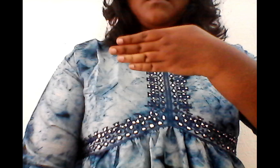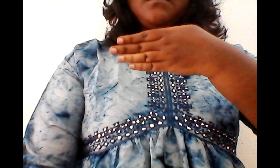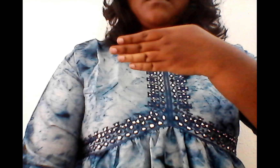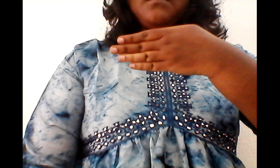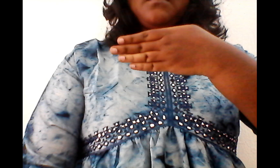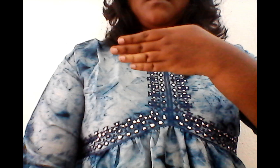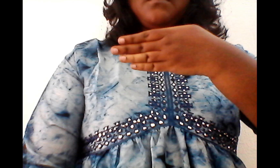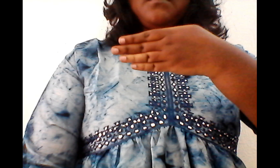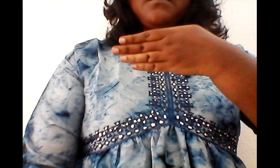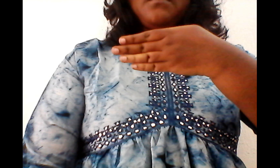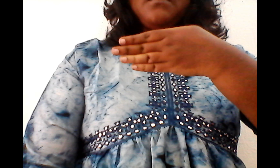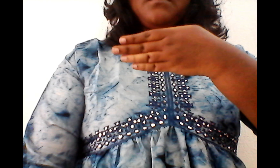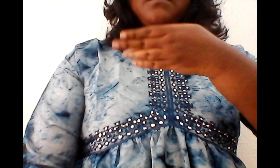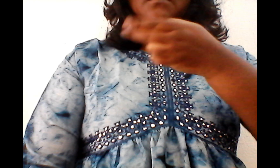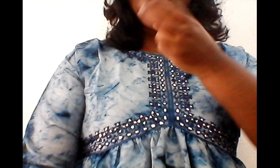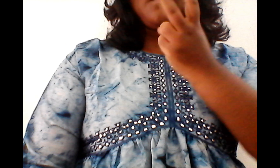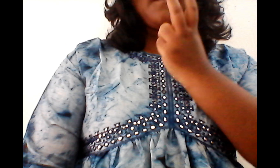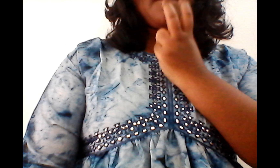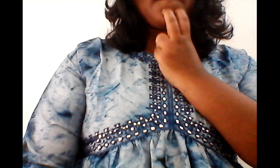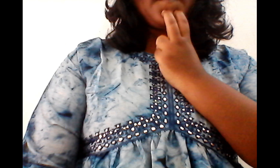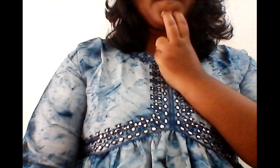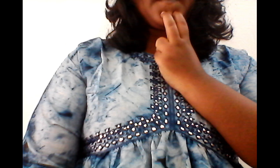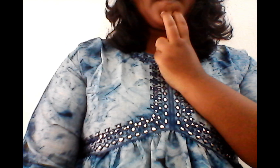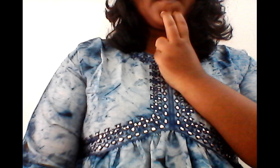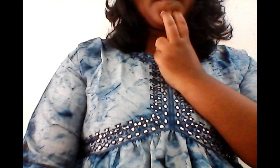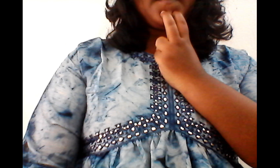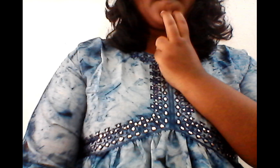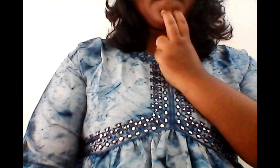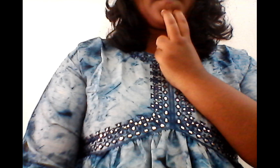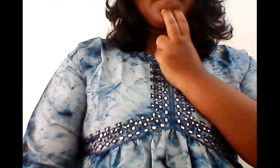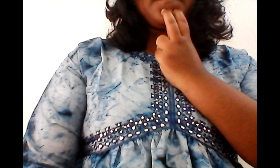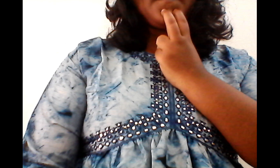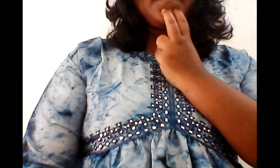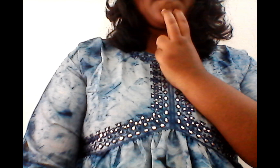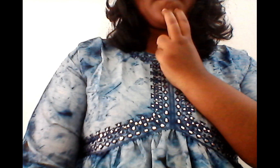അഃ